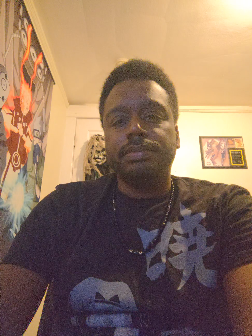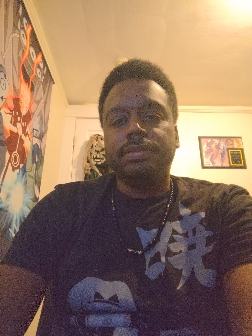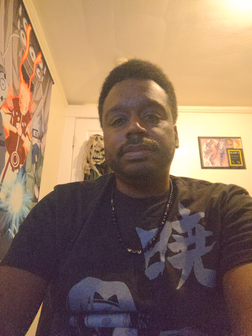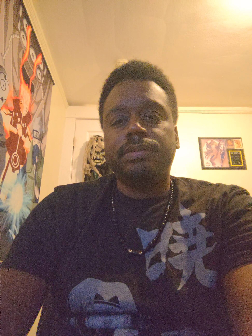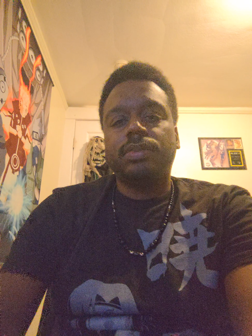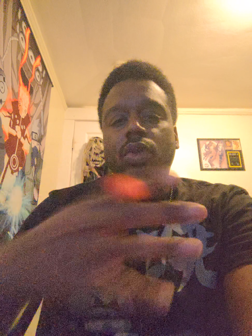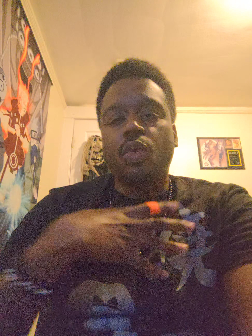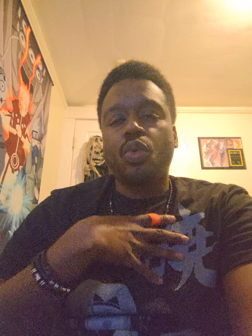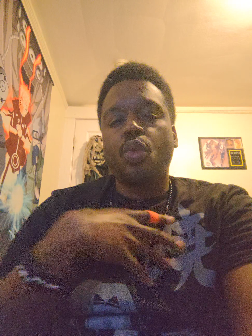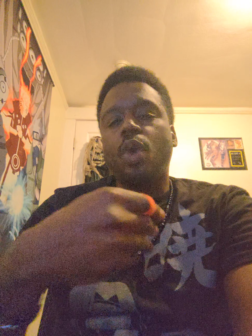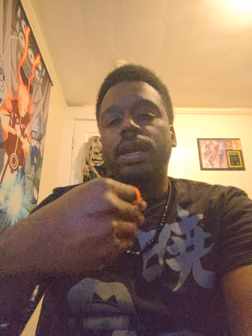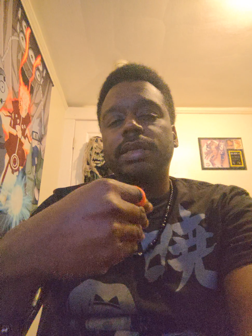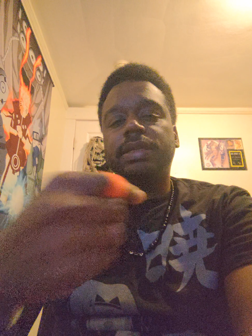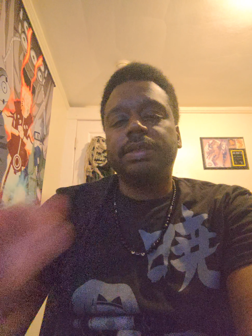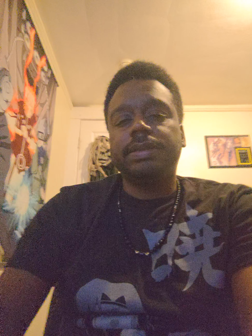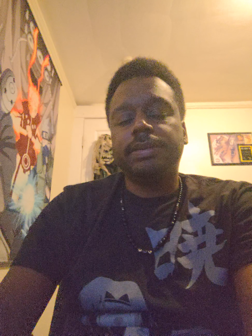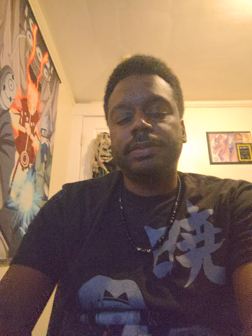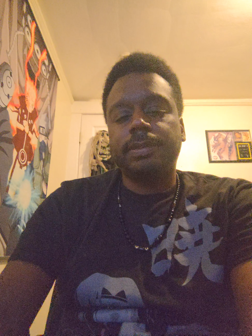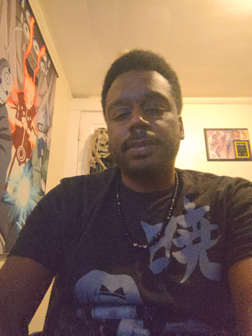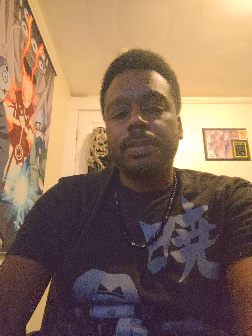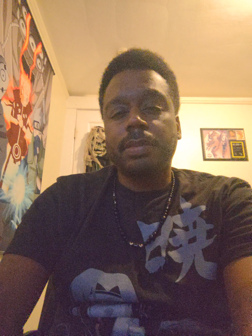white